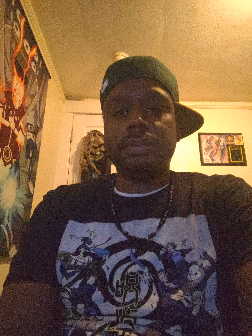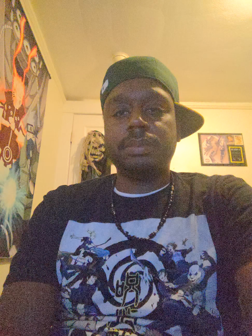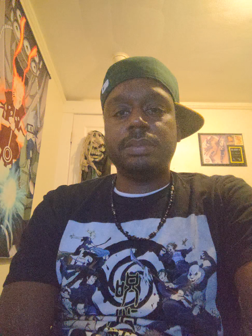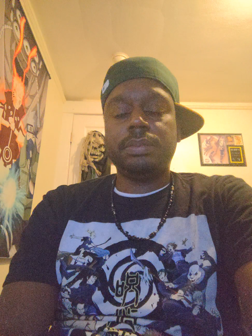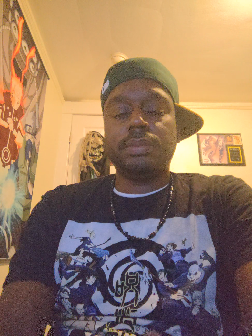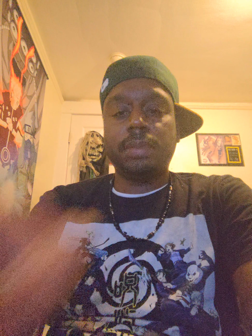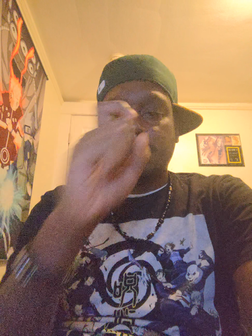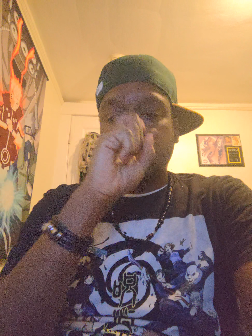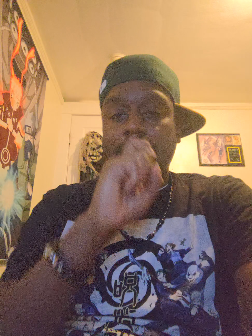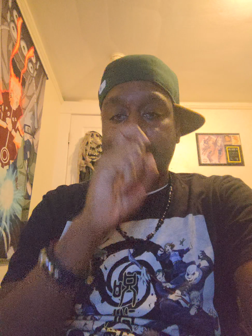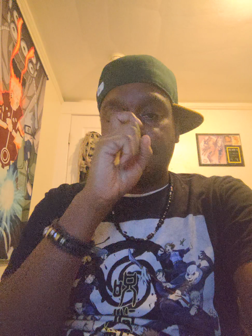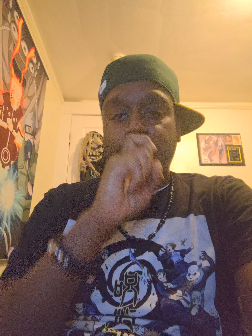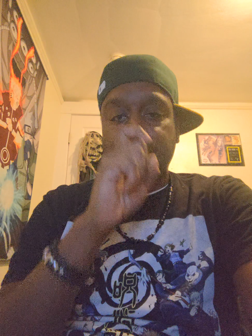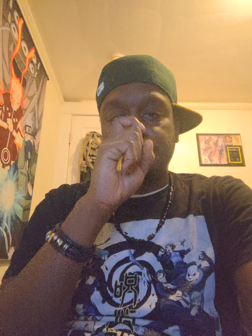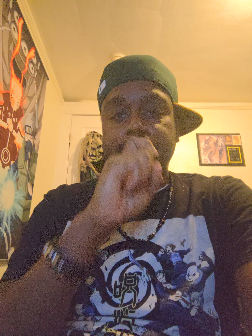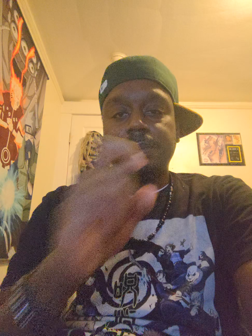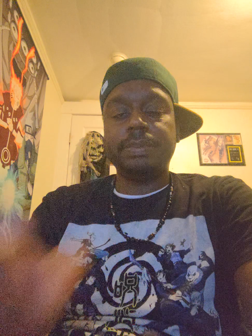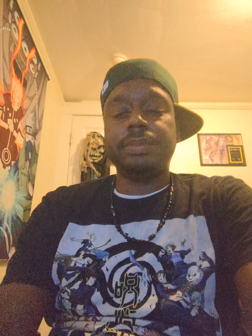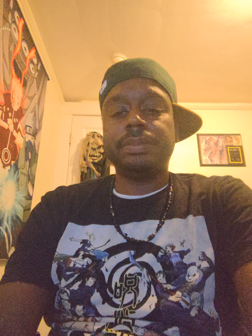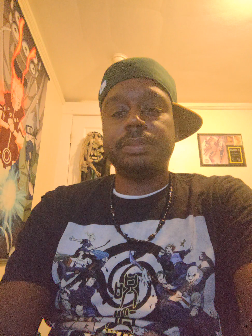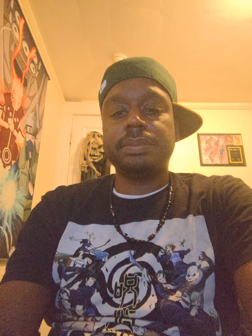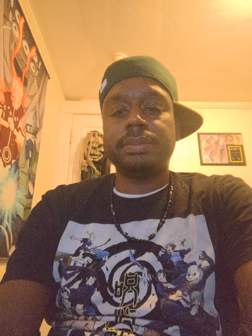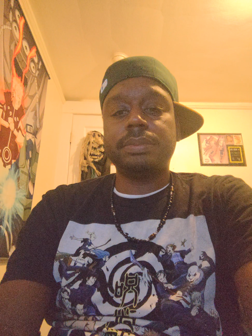doll